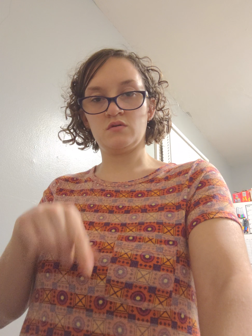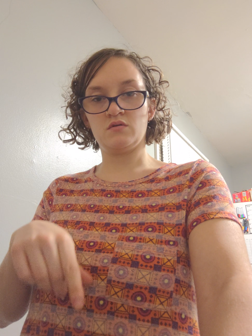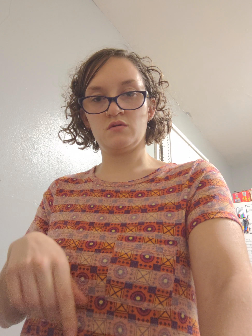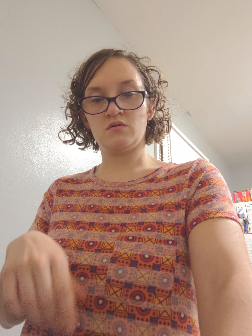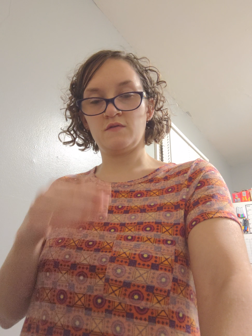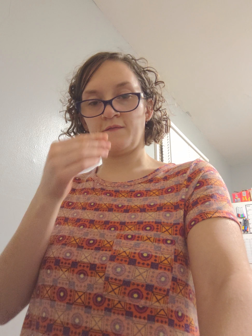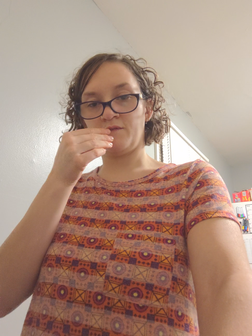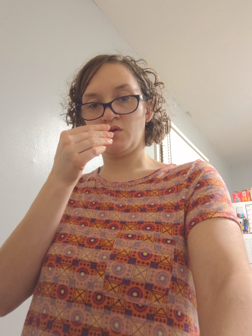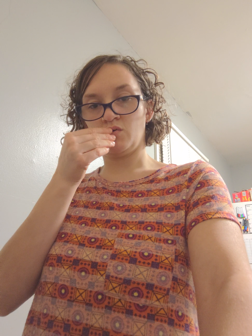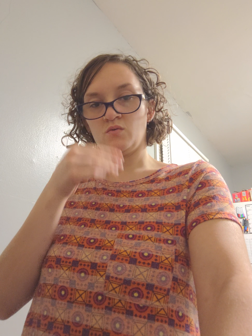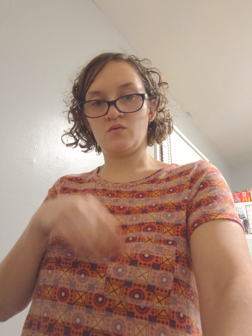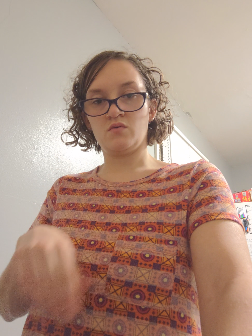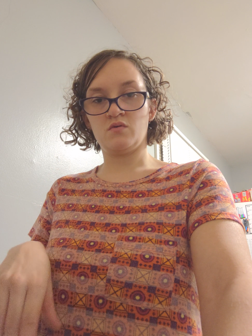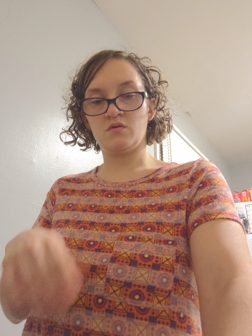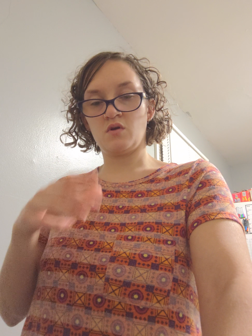food